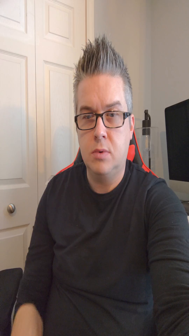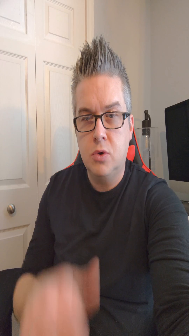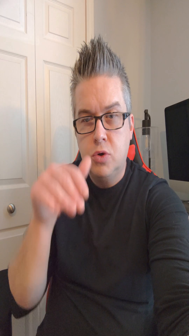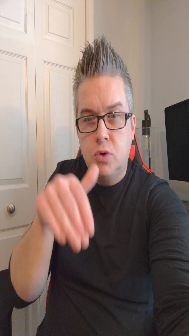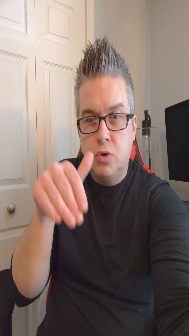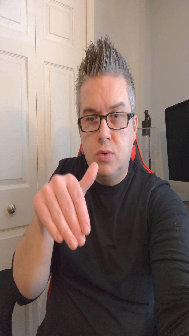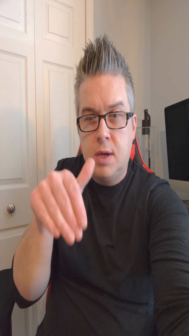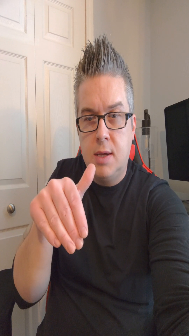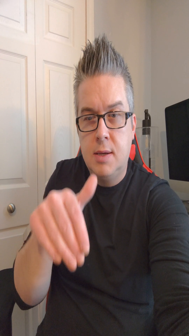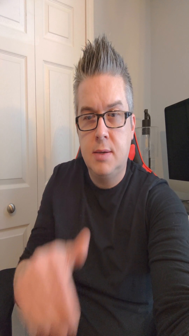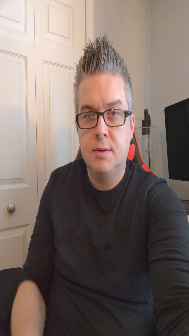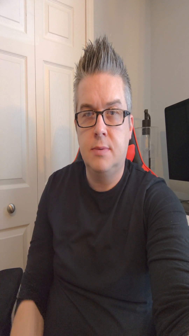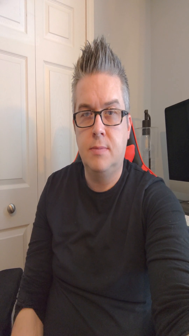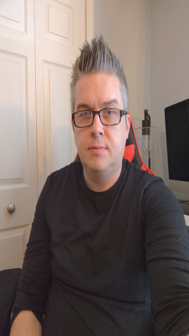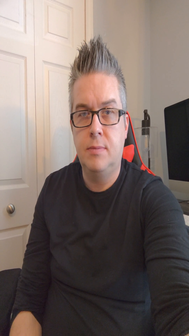night